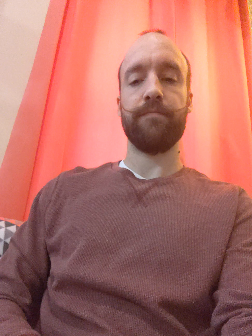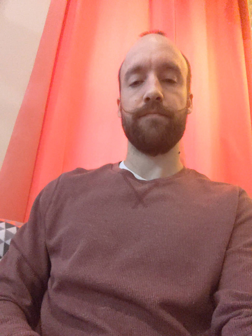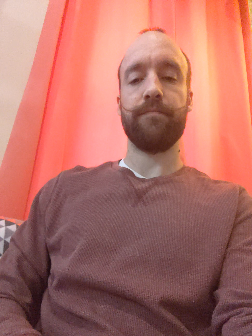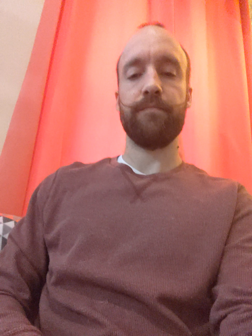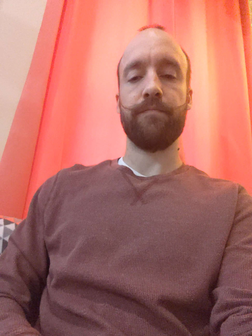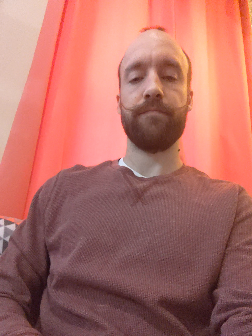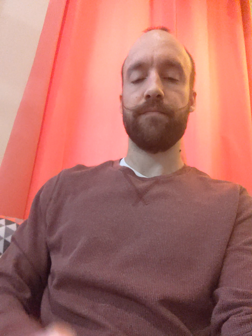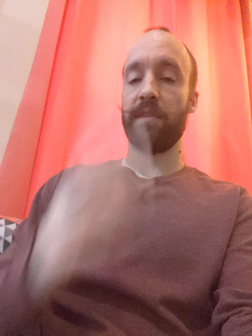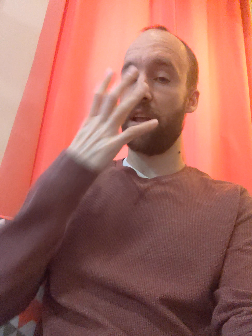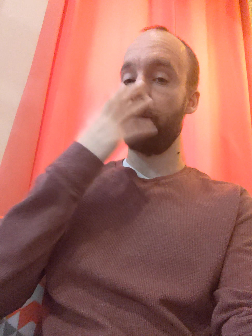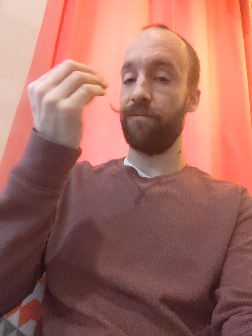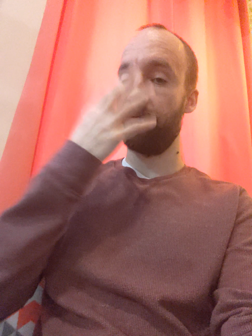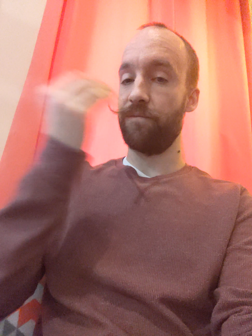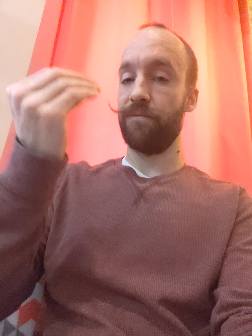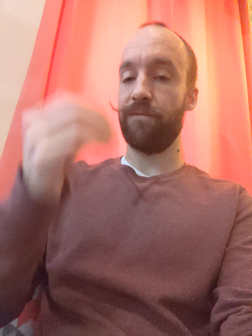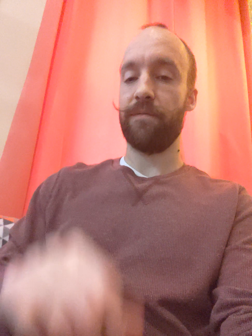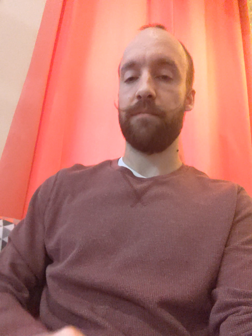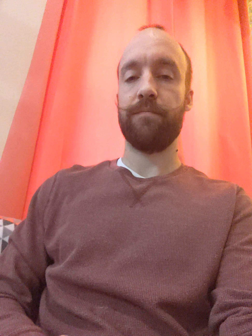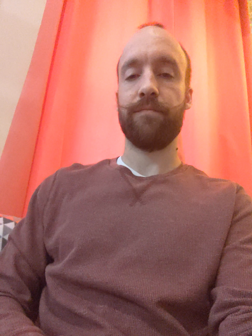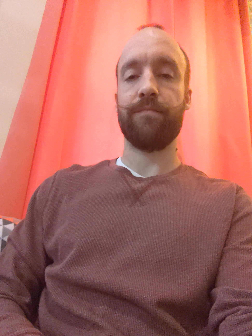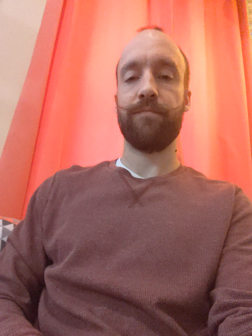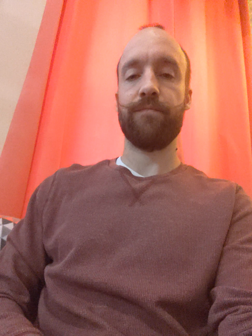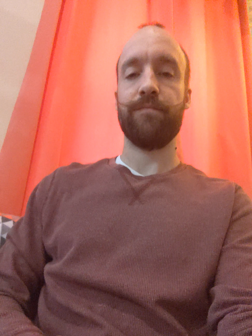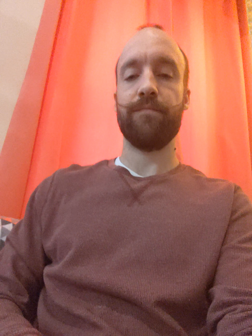wolf